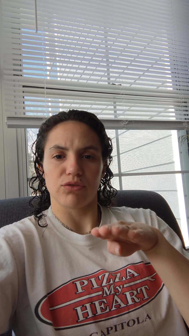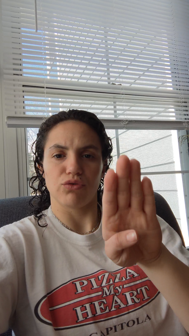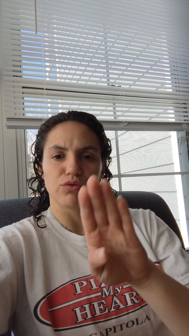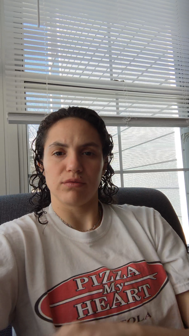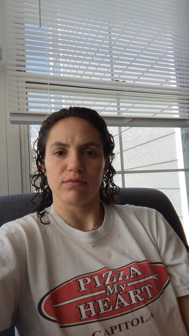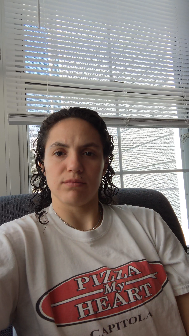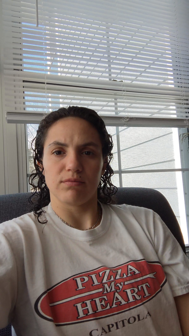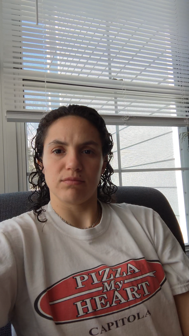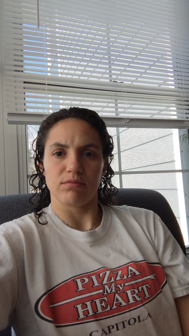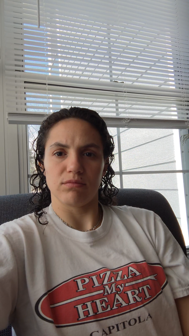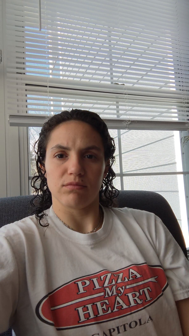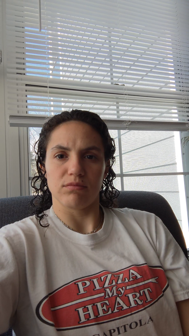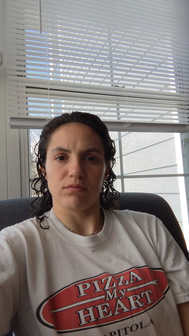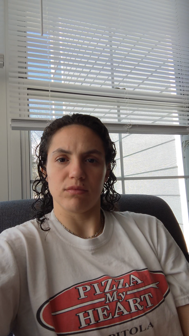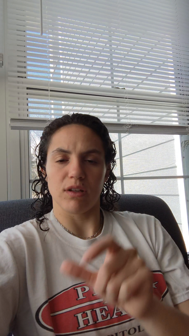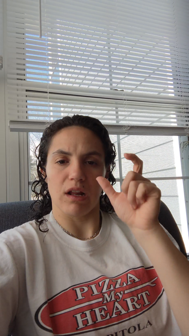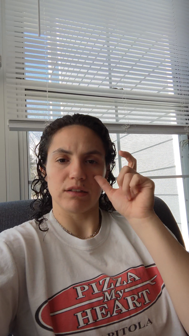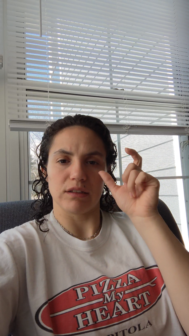glasses